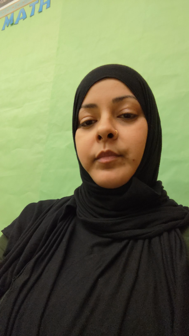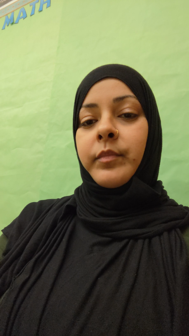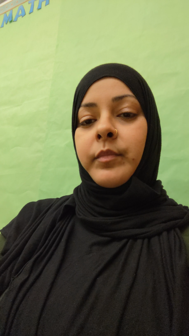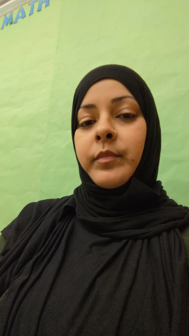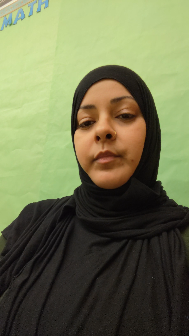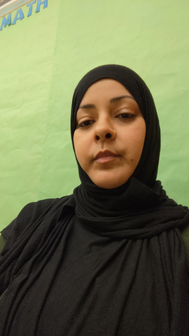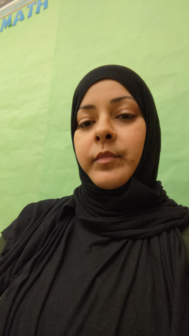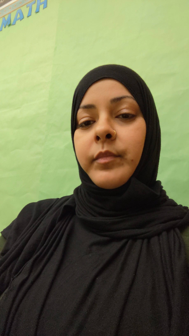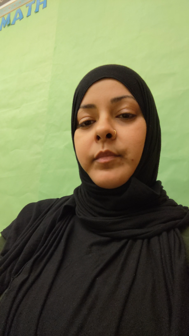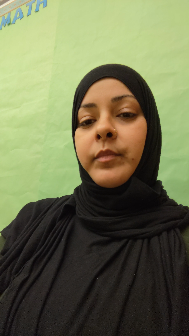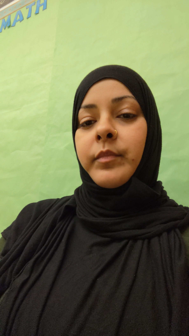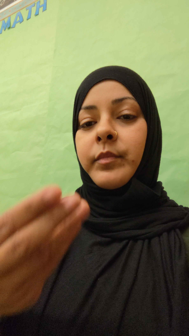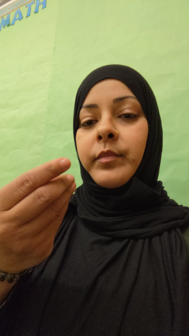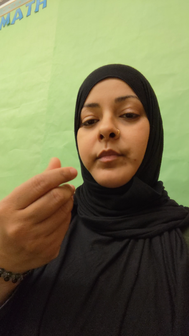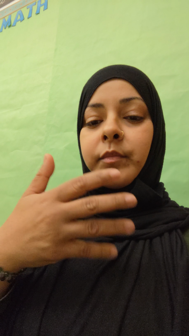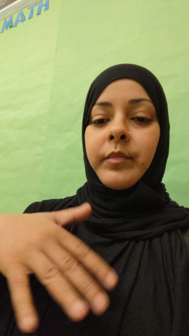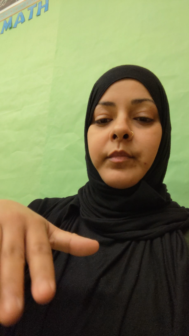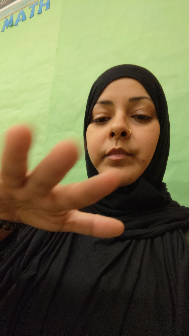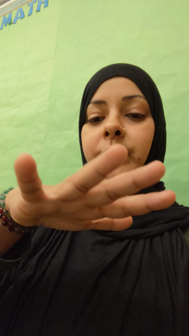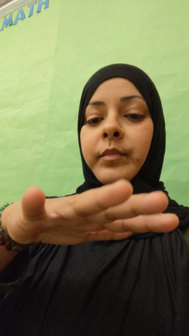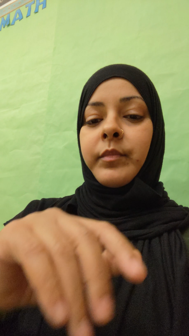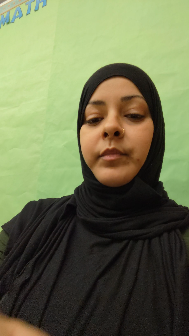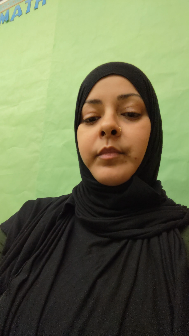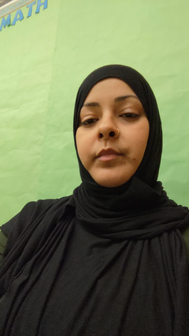garden